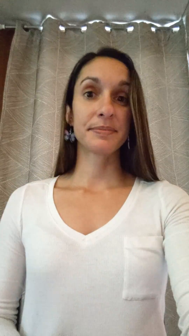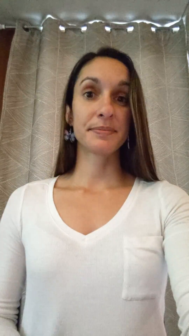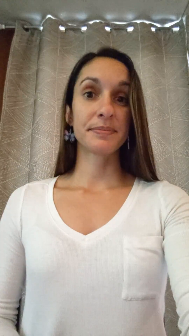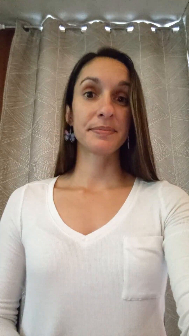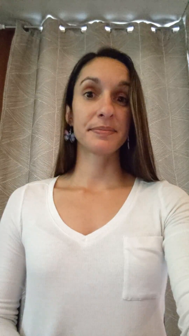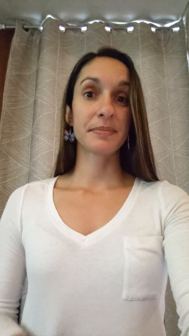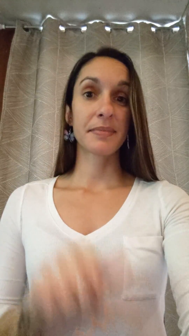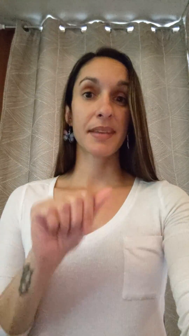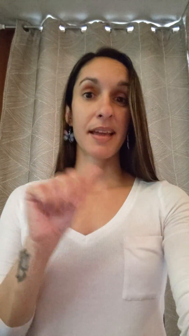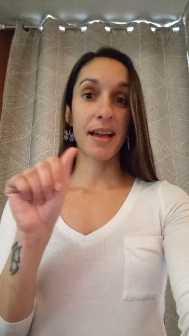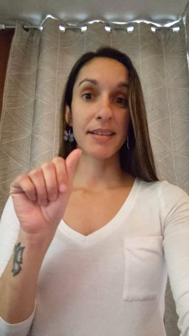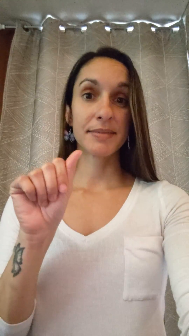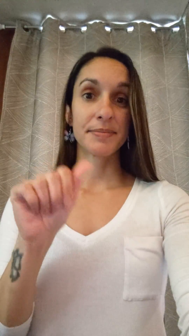a